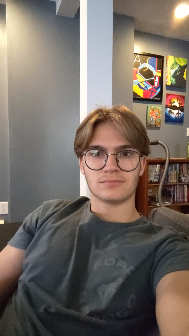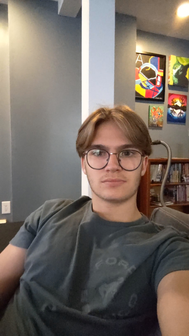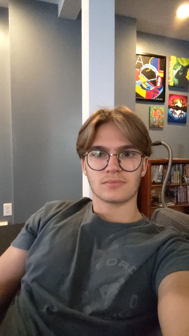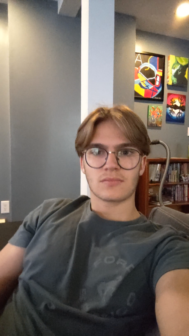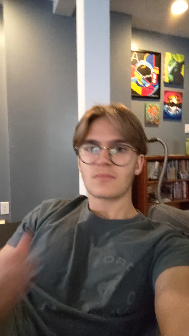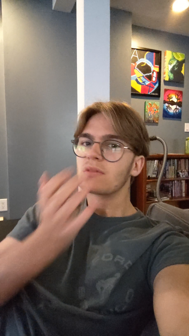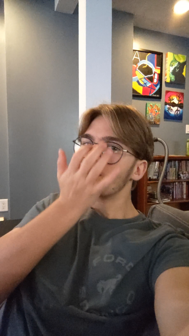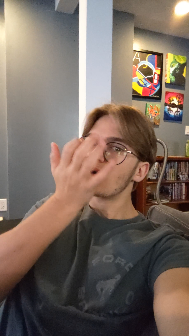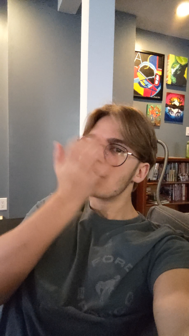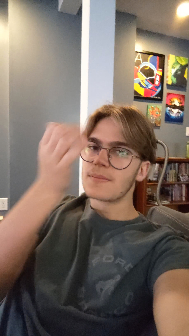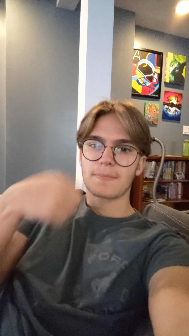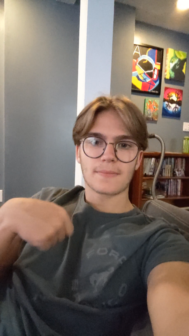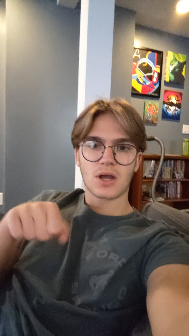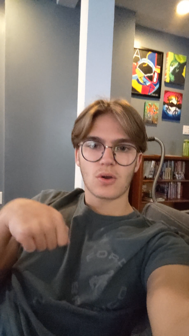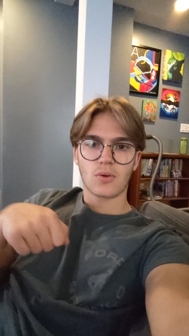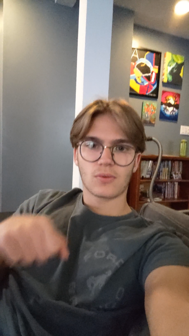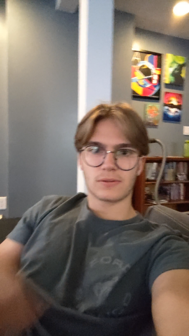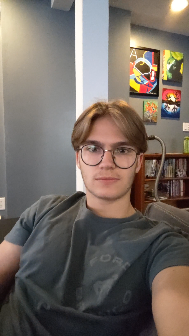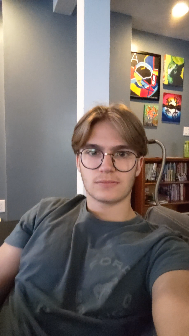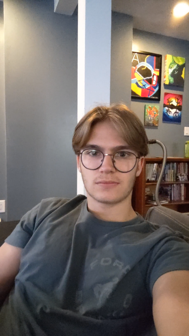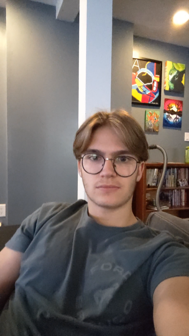lawn mower